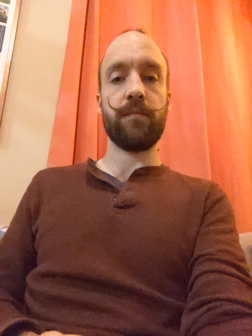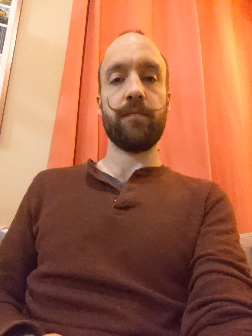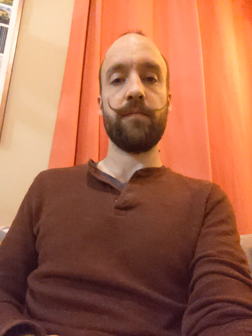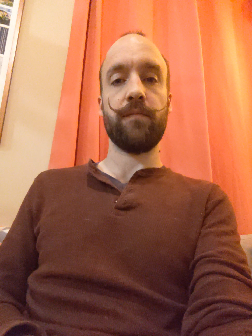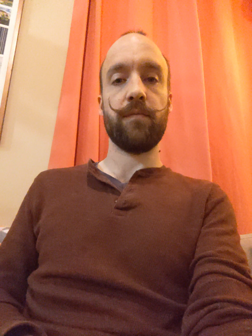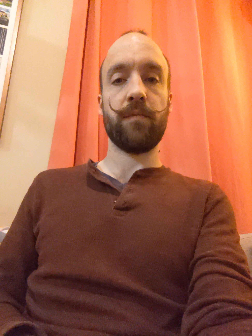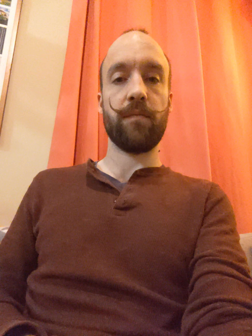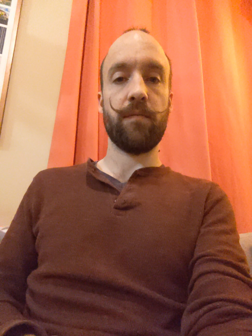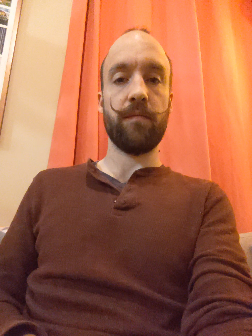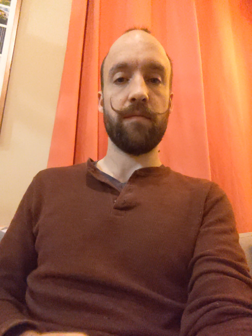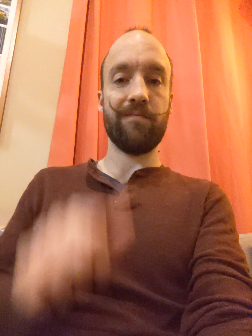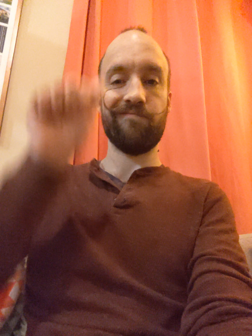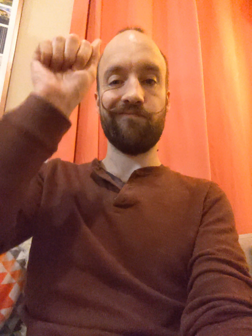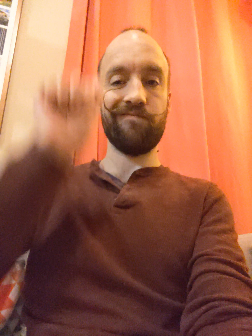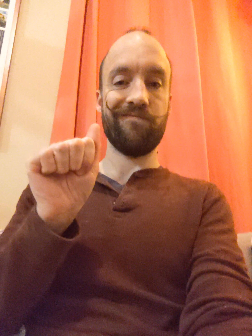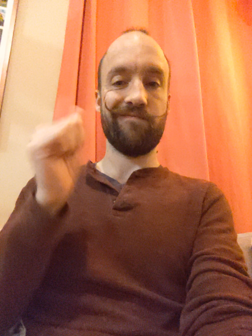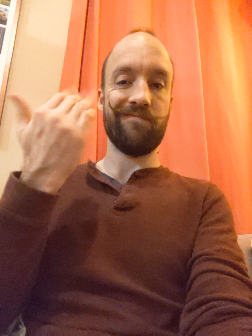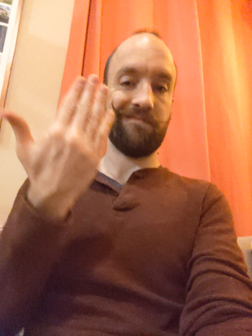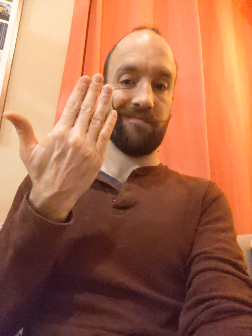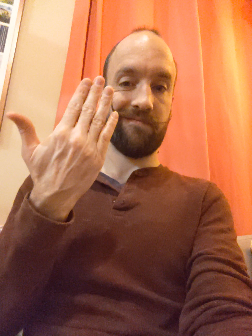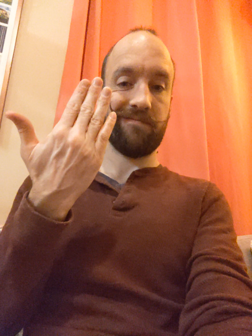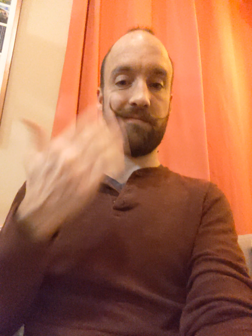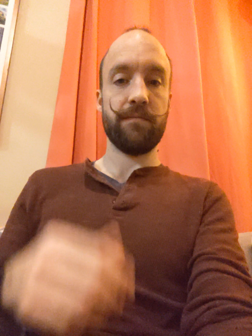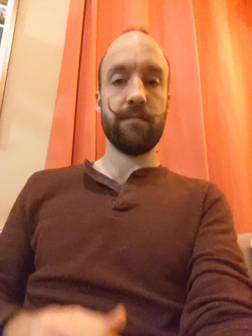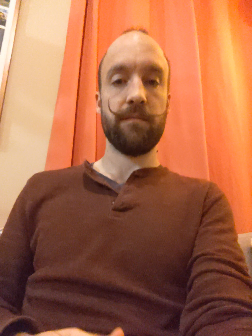mitten